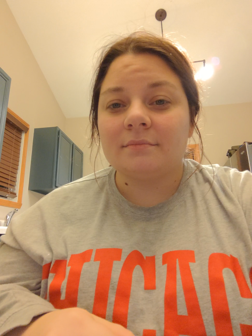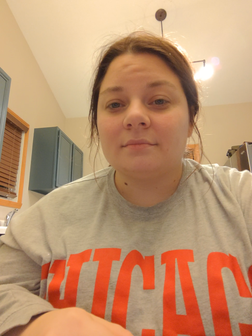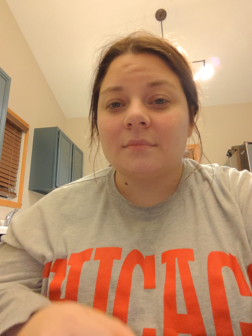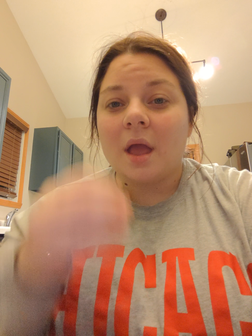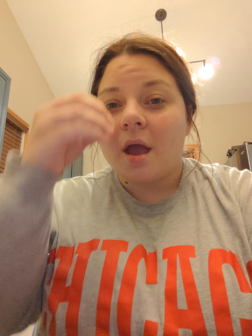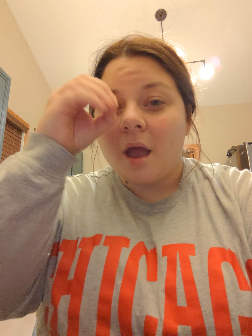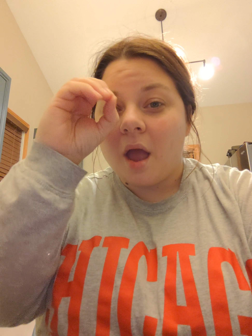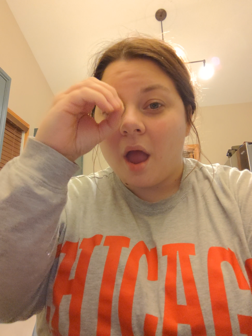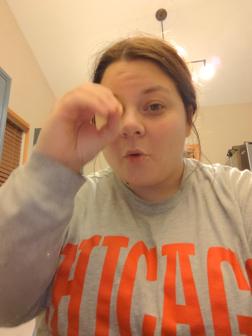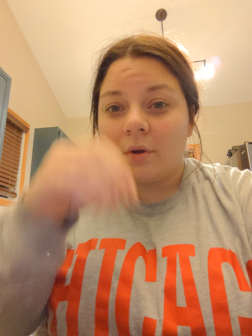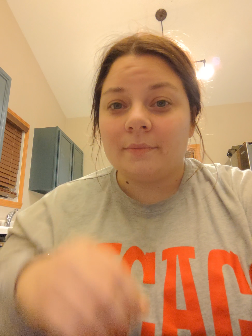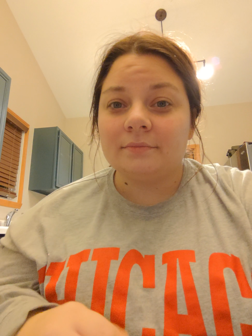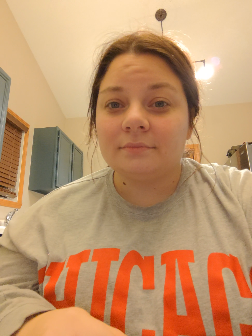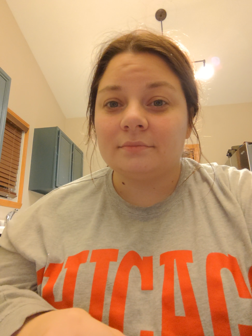owl